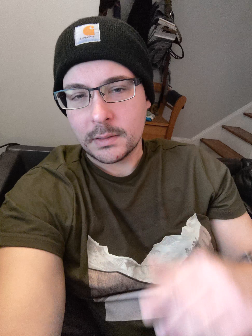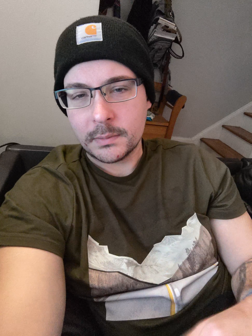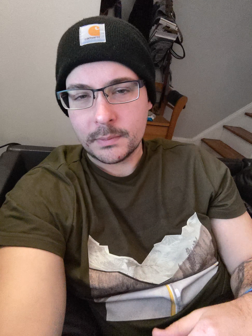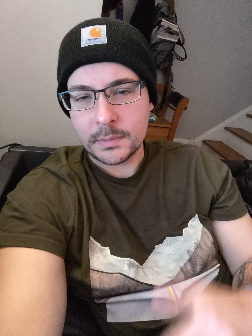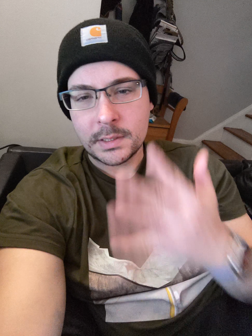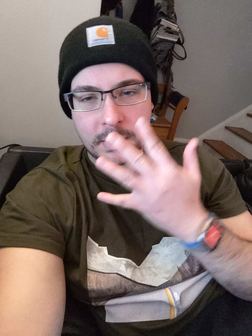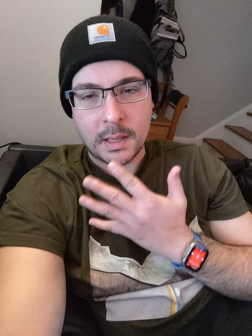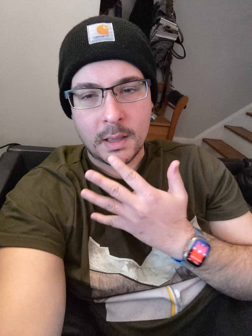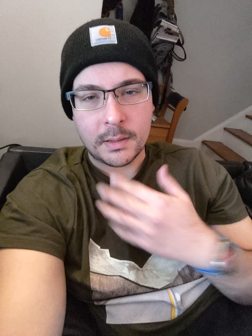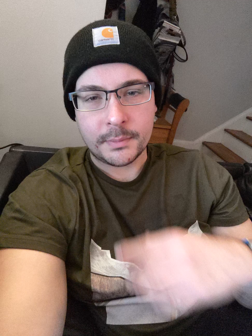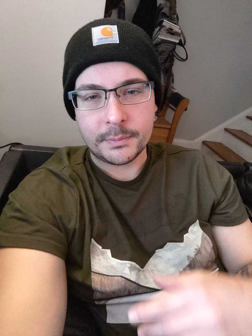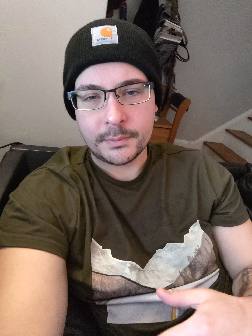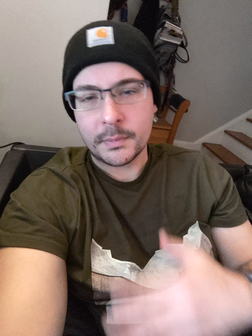sad